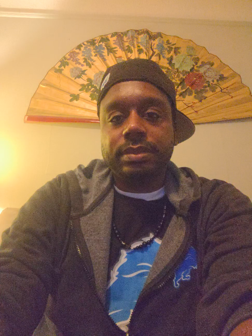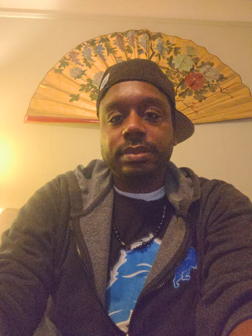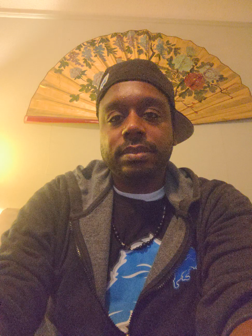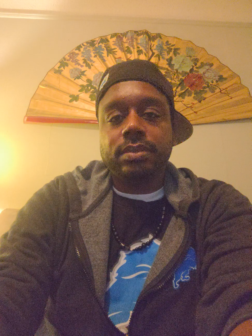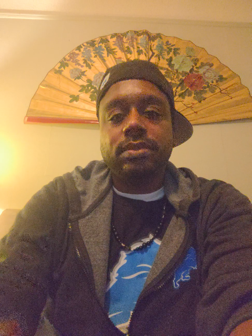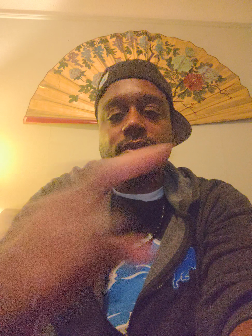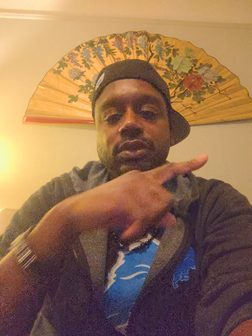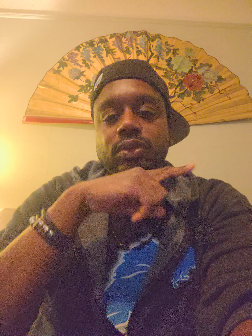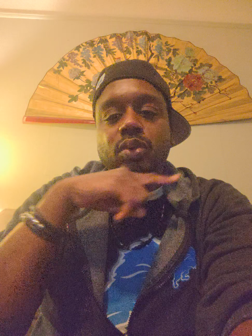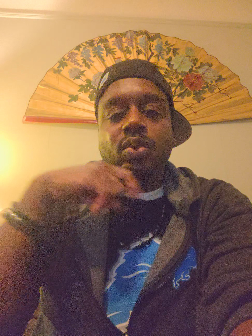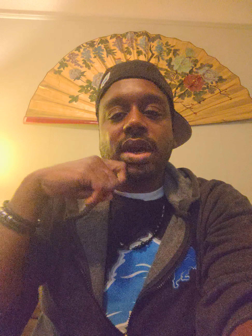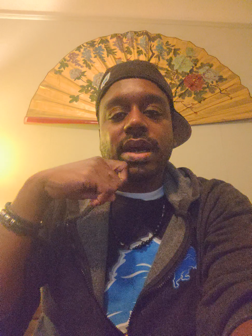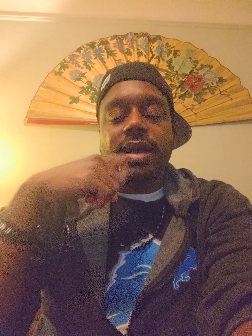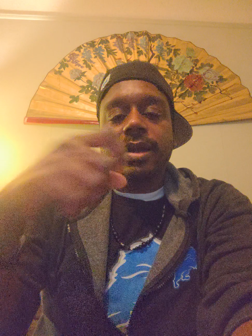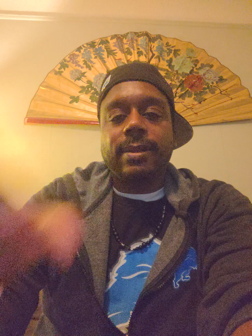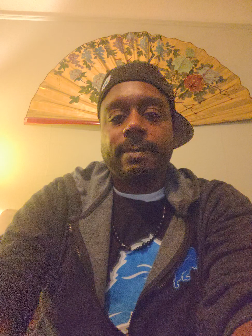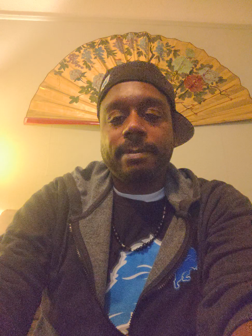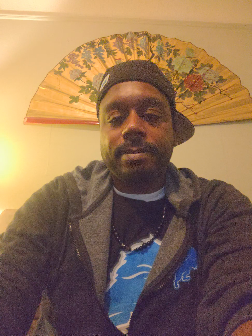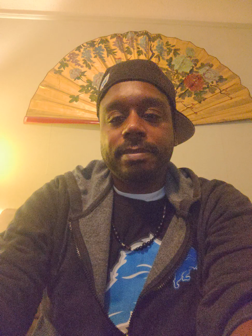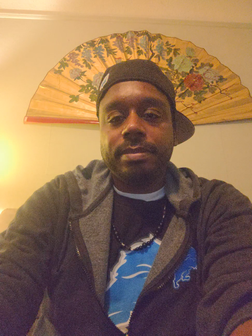dry